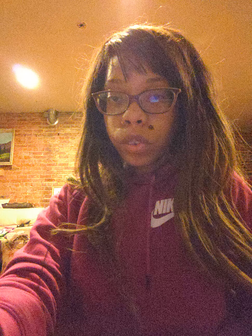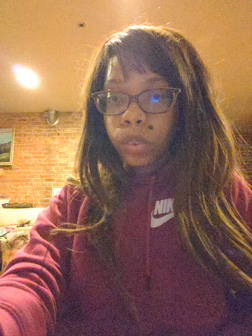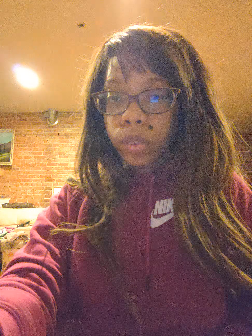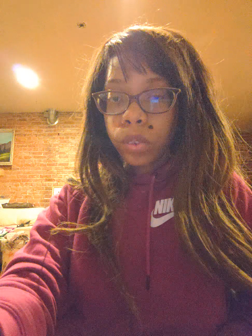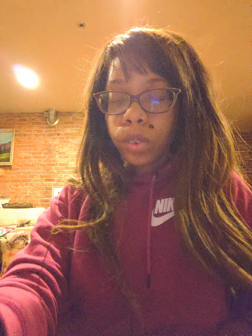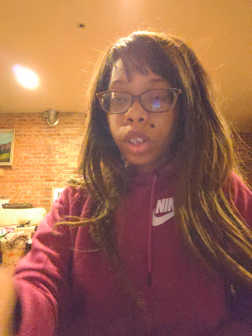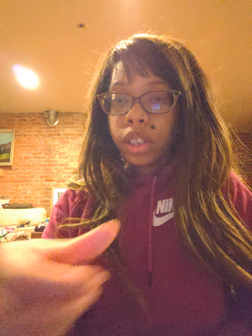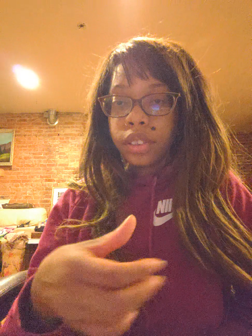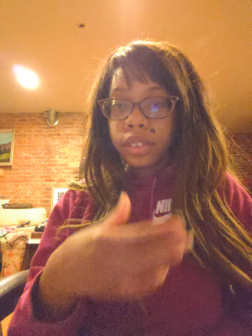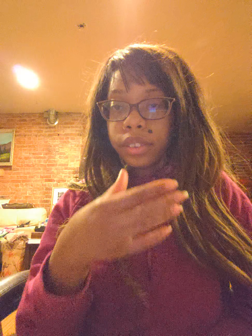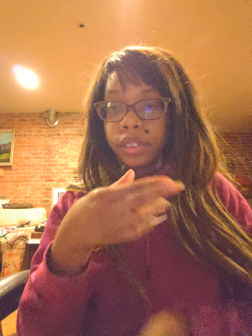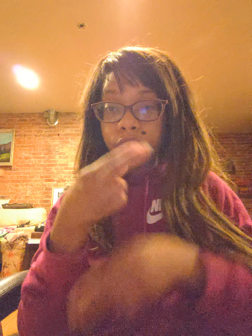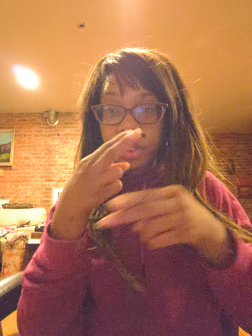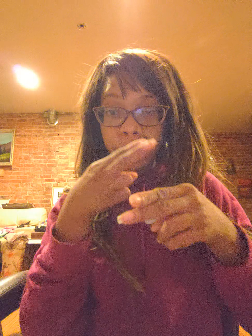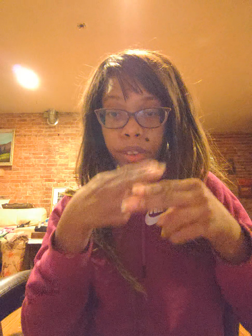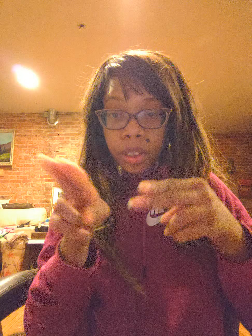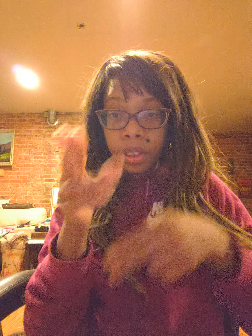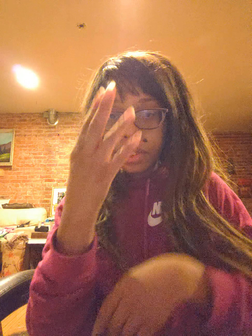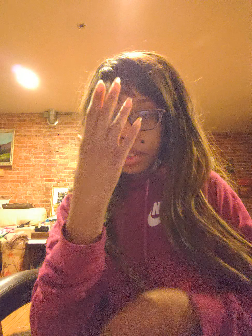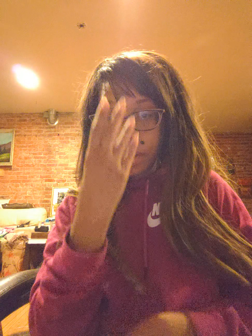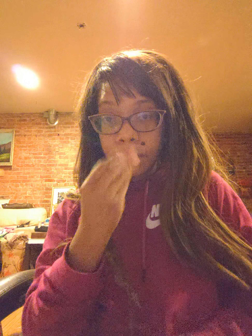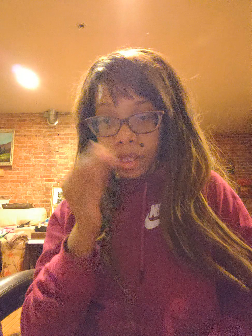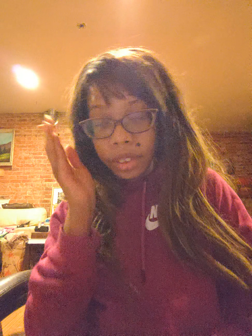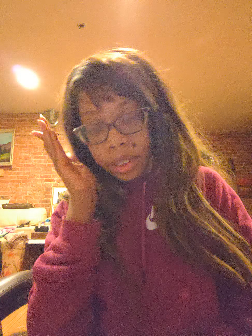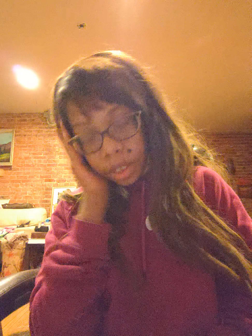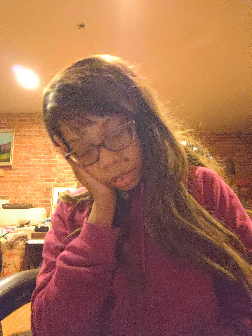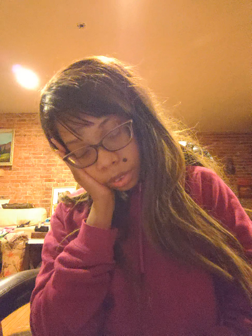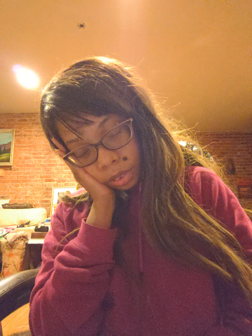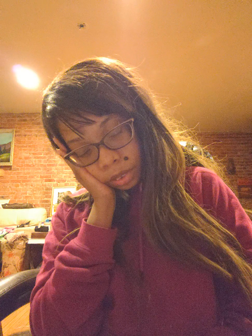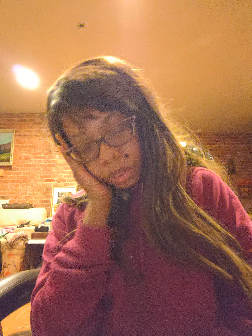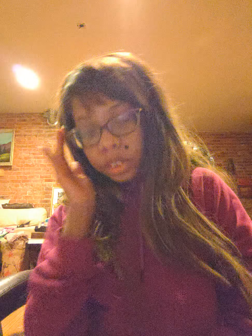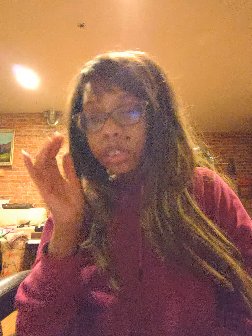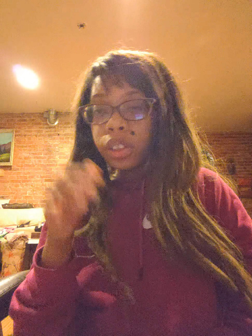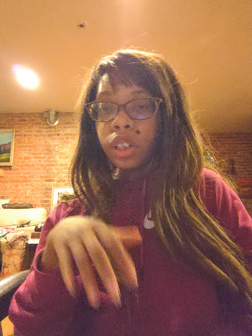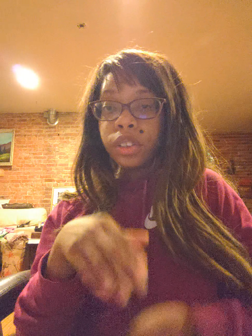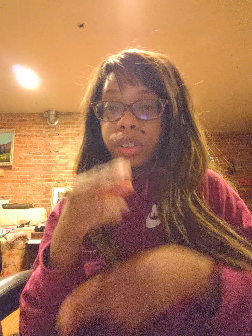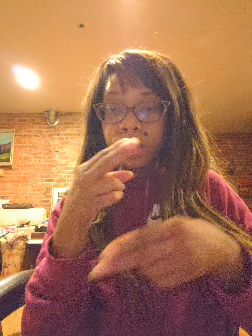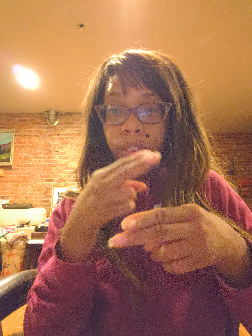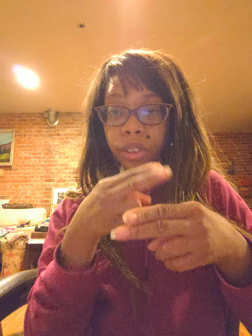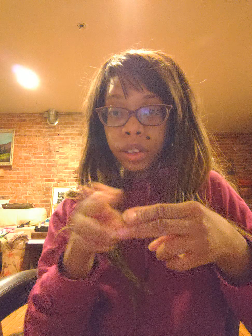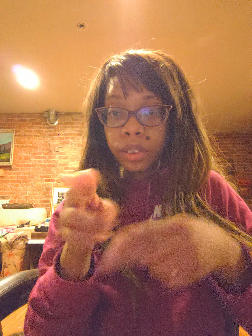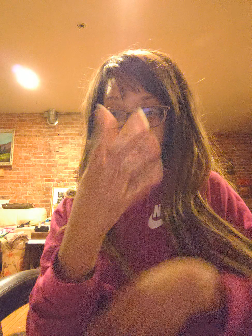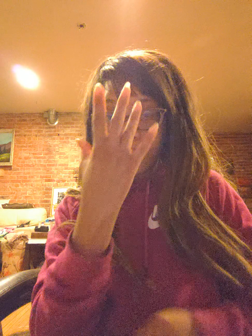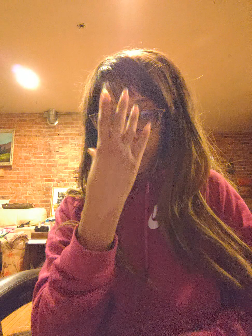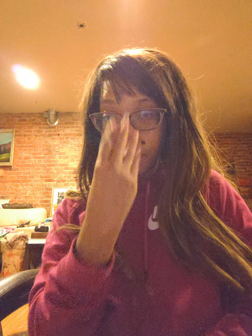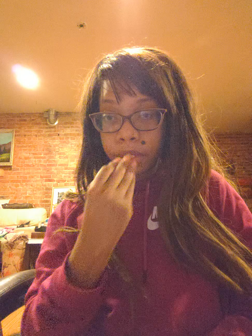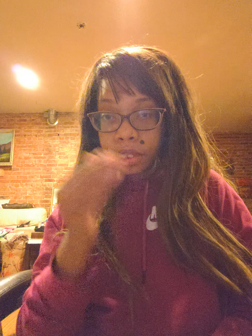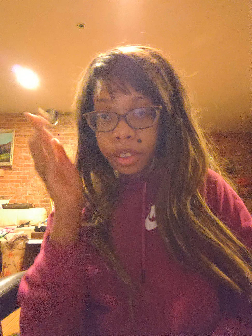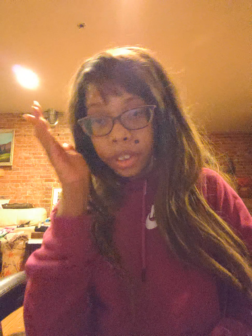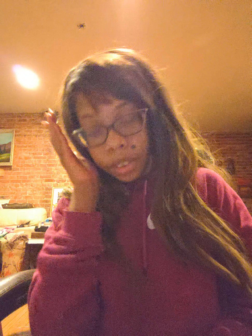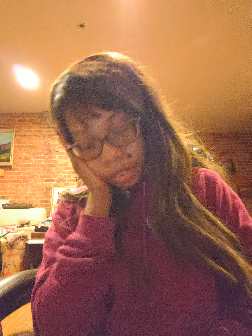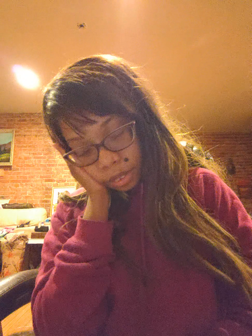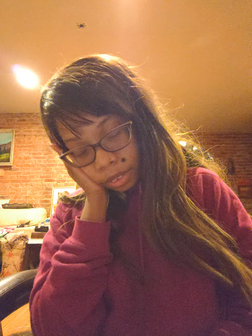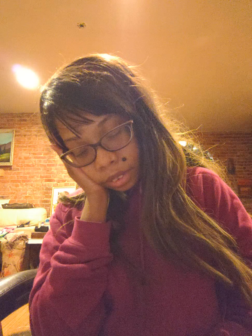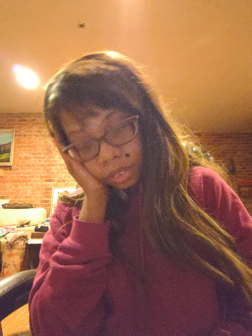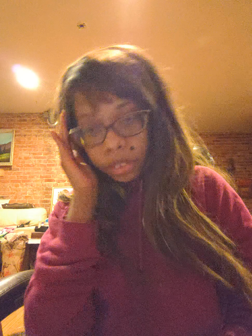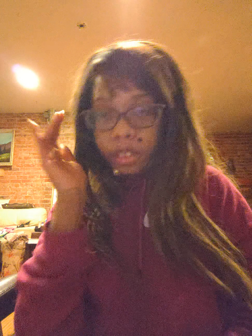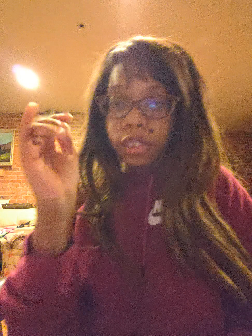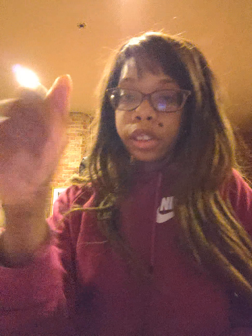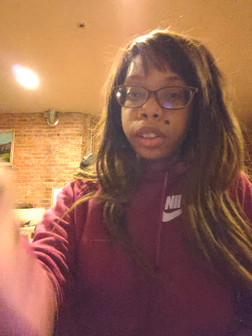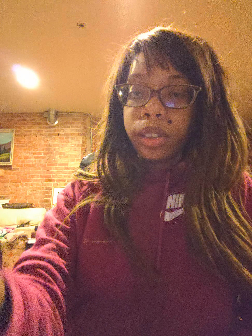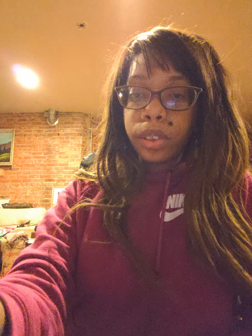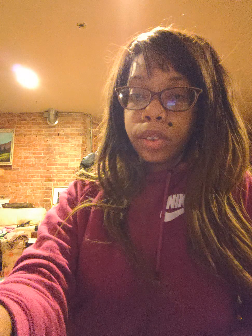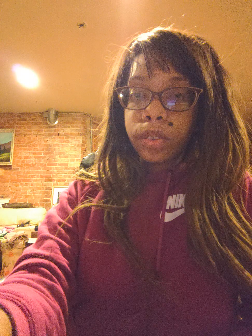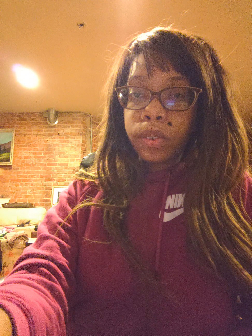nap